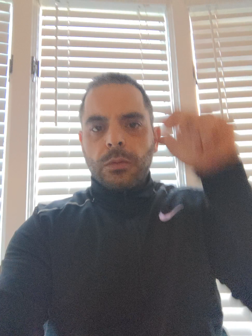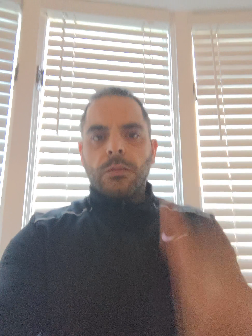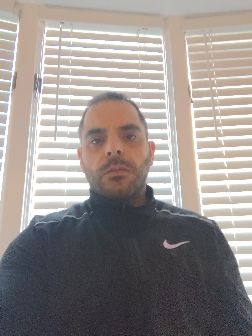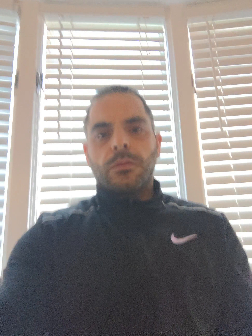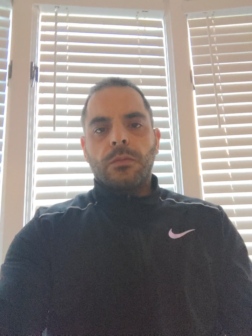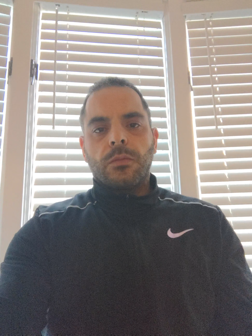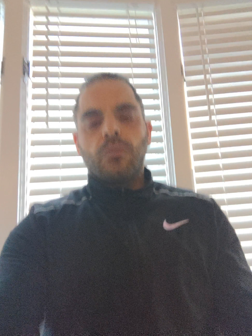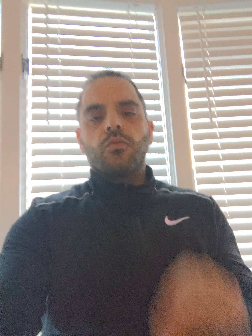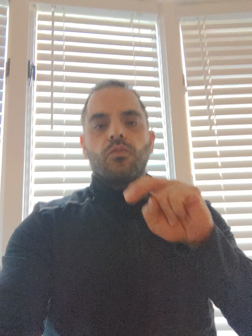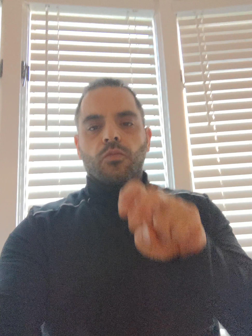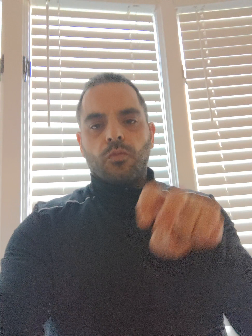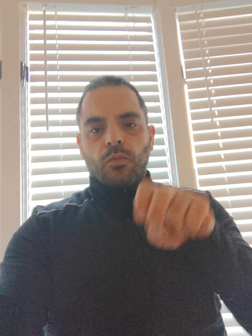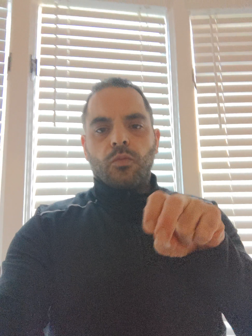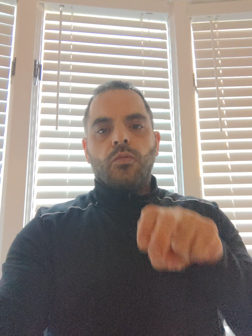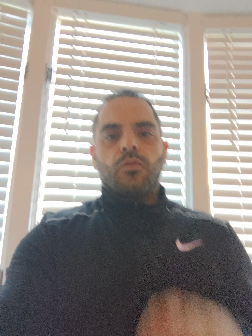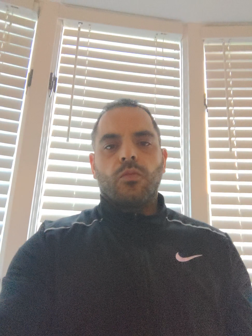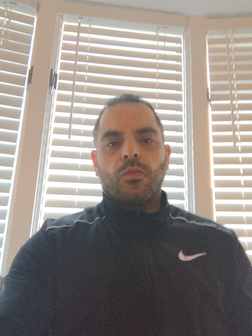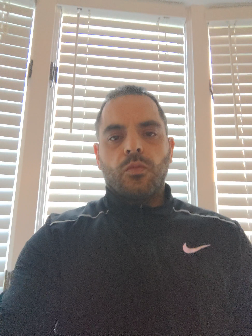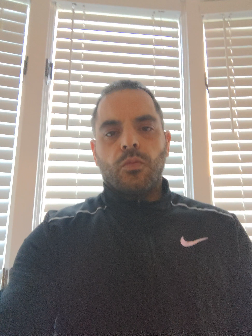chair